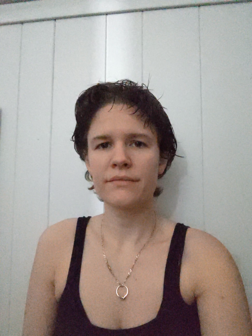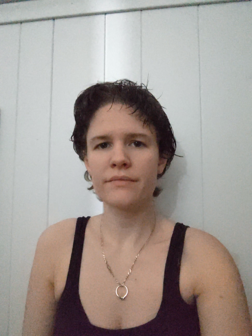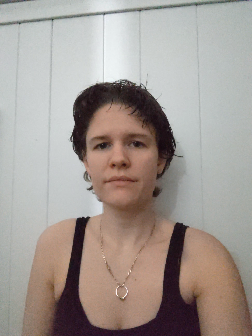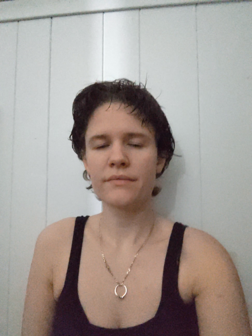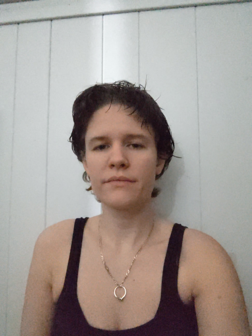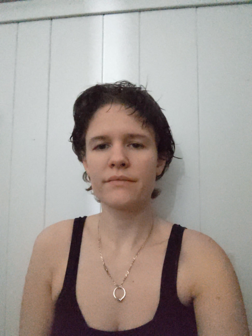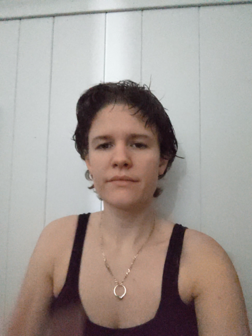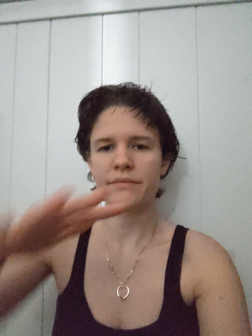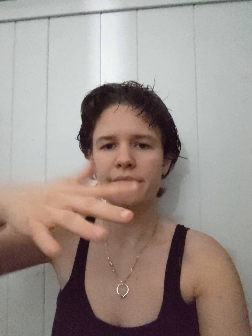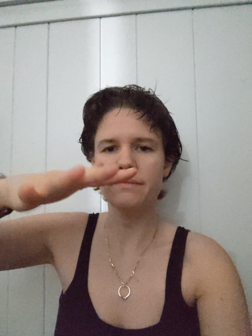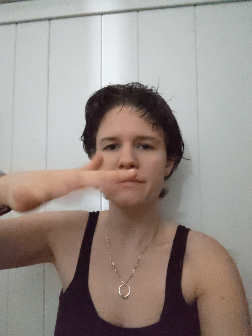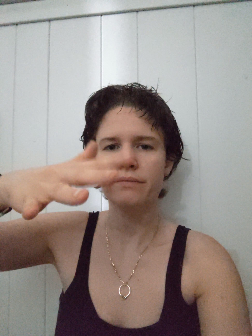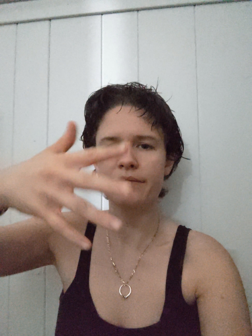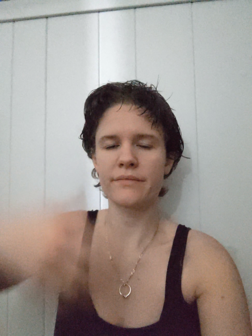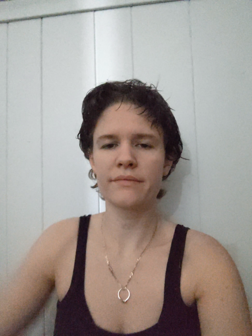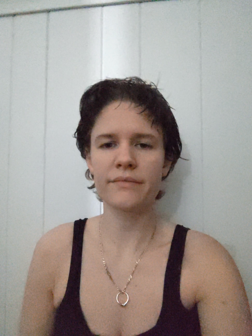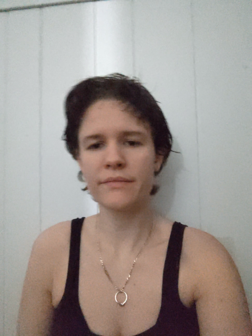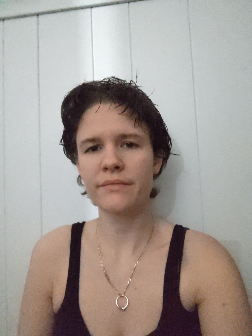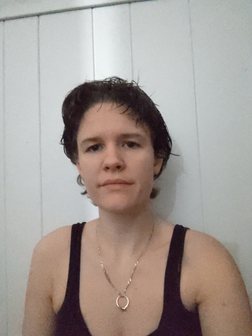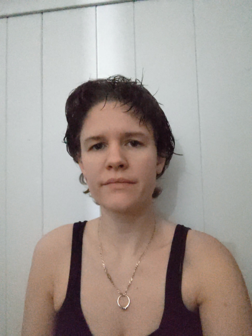helicopter